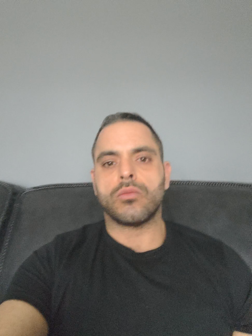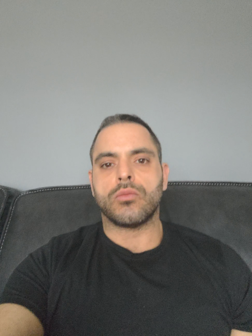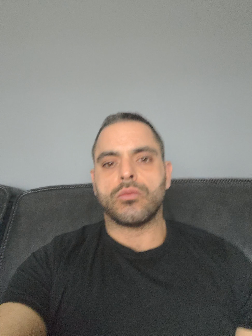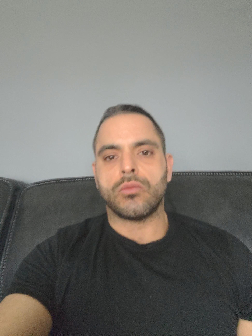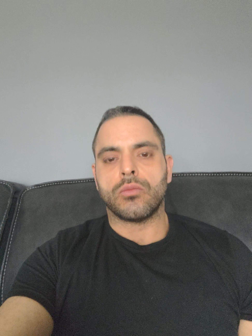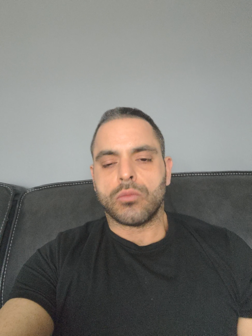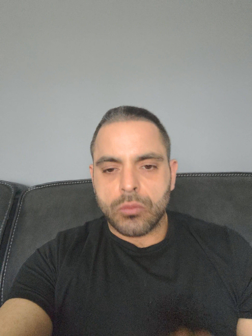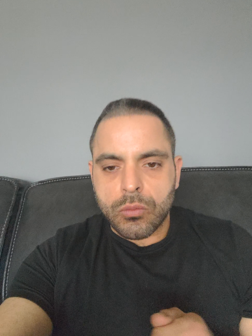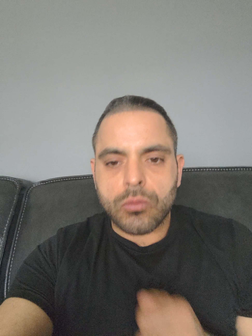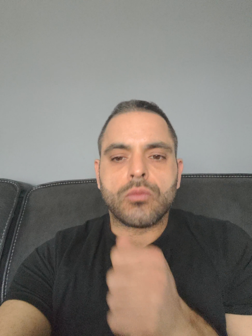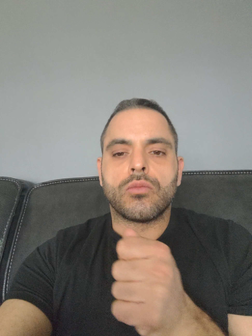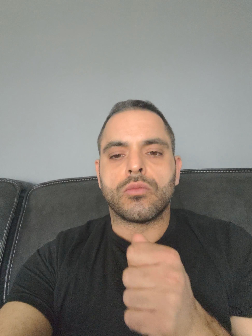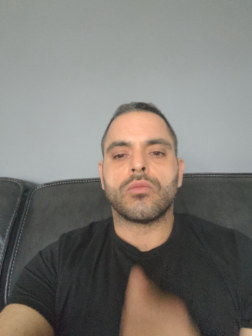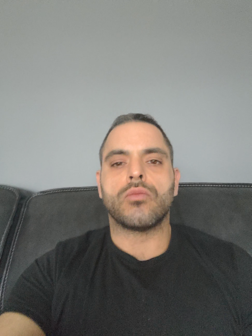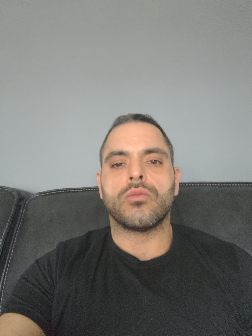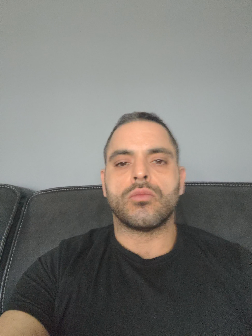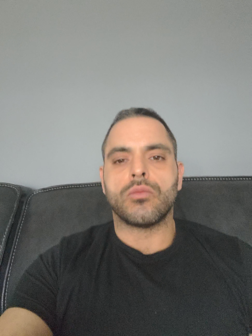hide